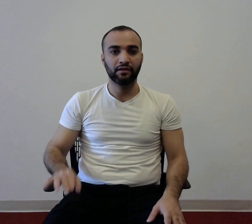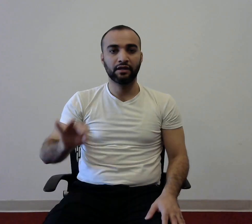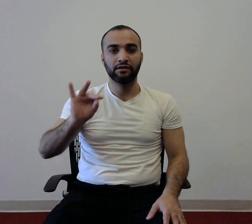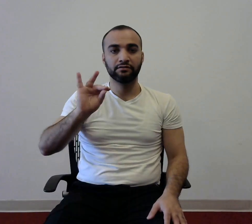İ